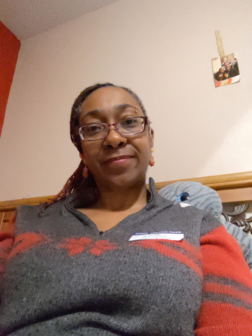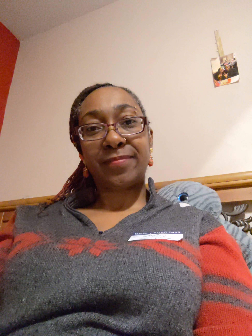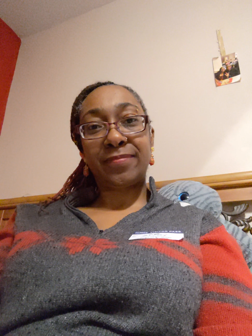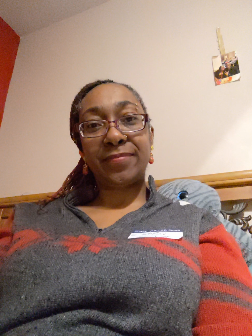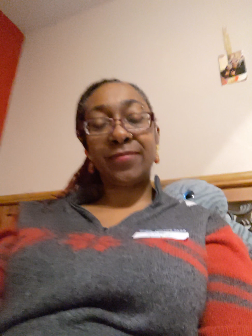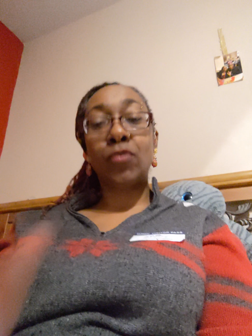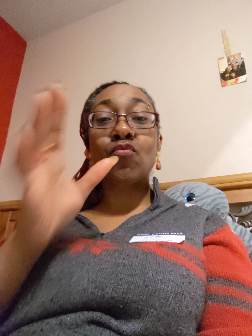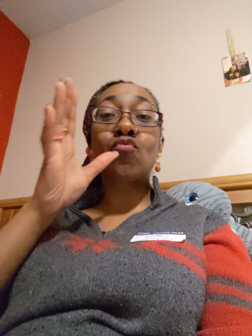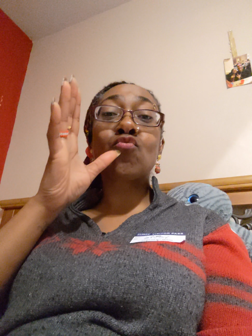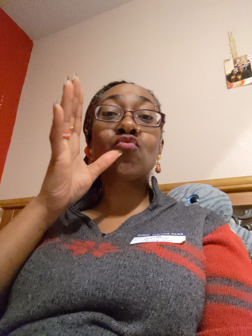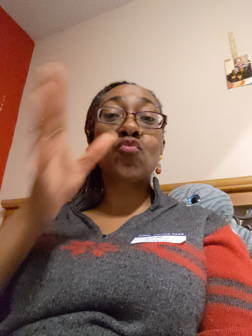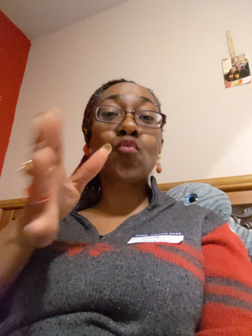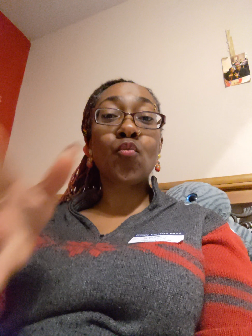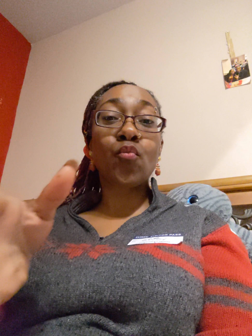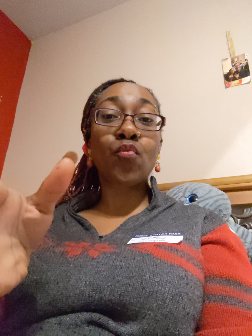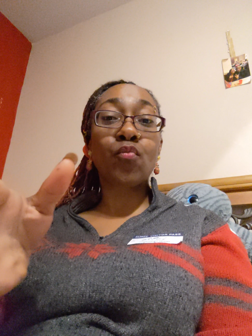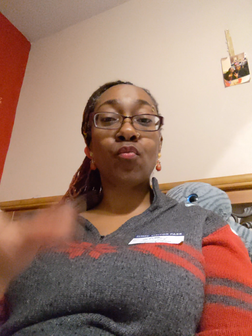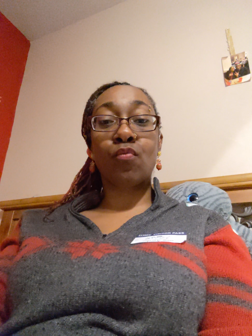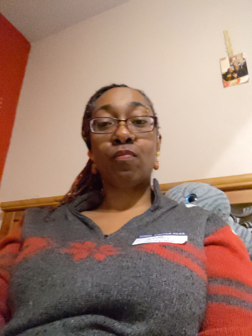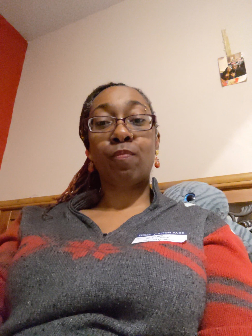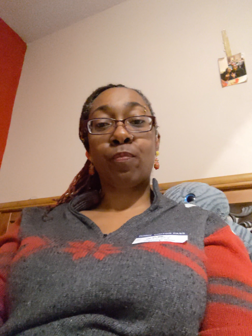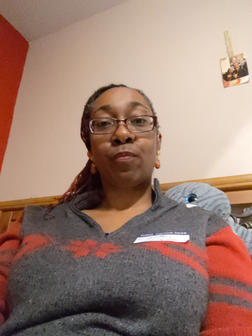grandma